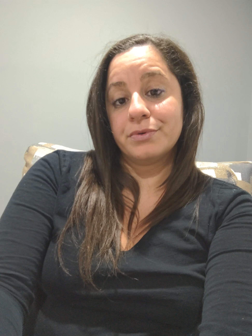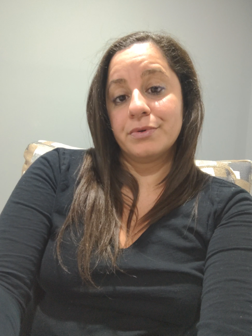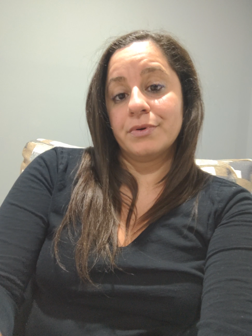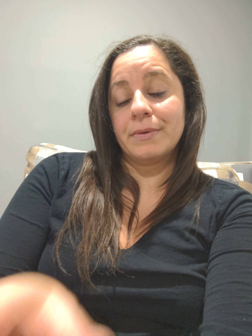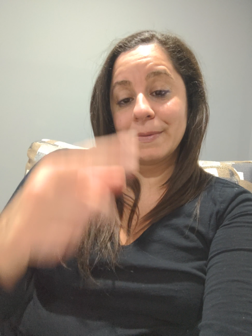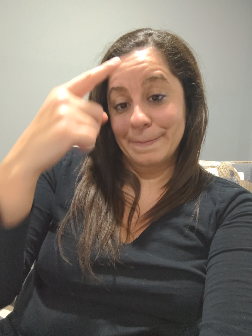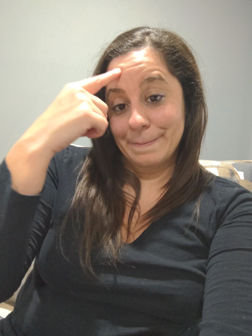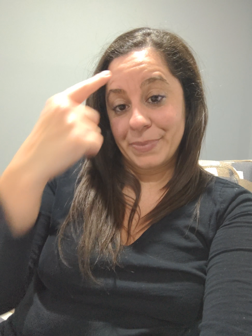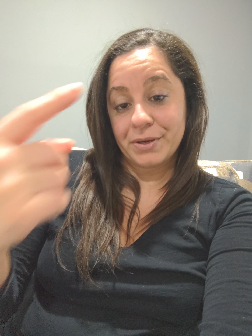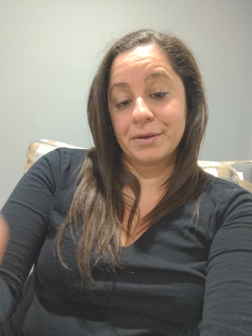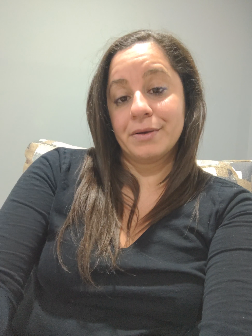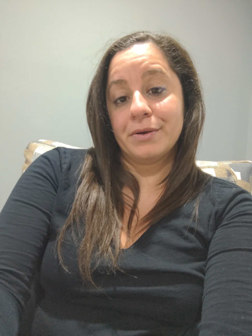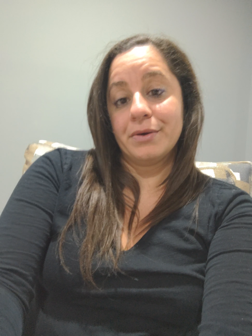penny